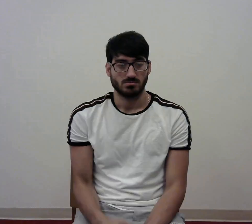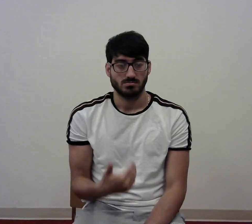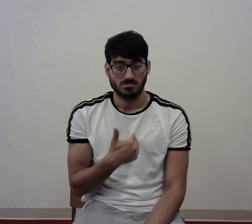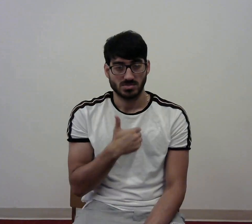mən